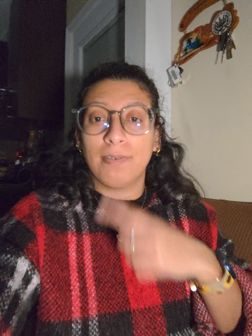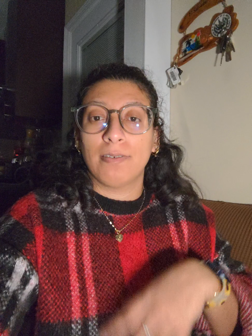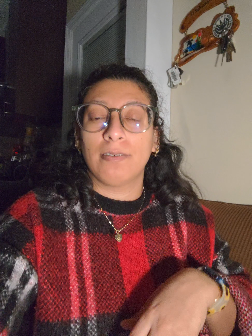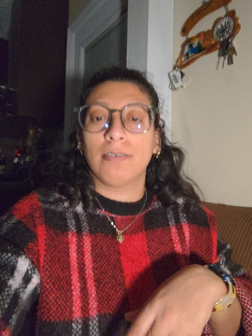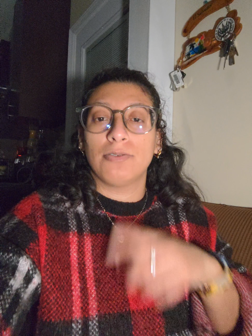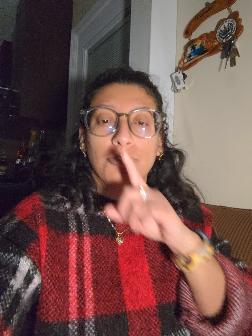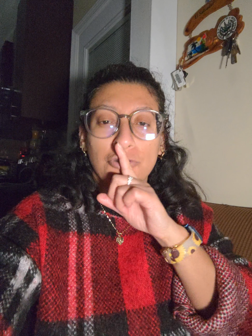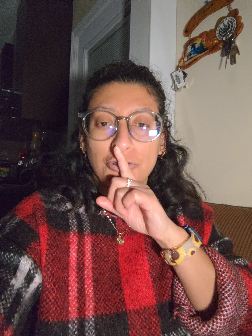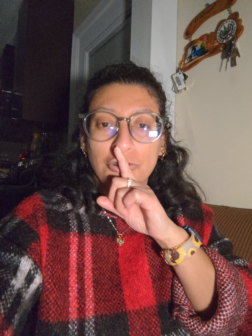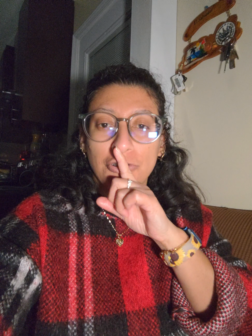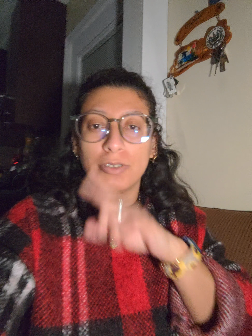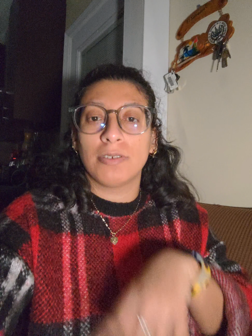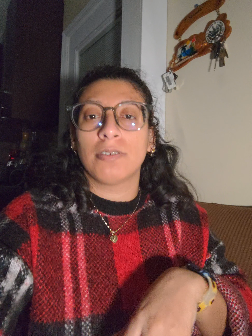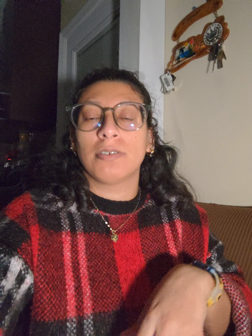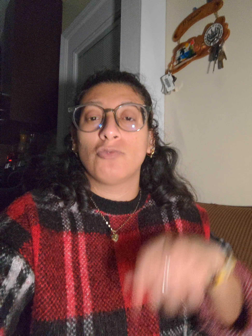shhh